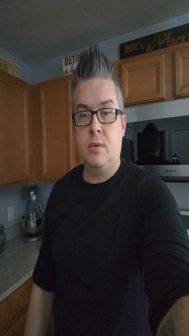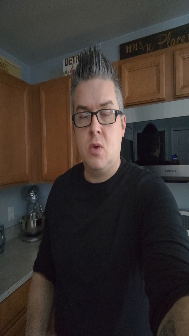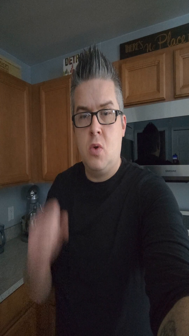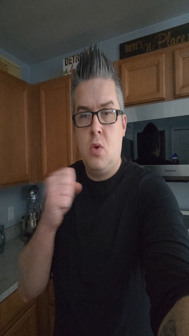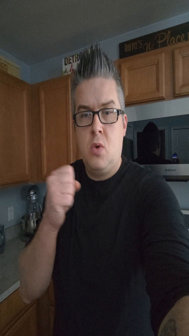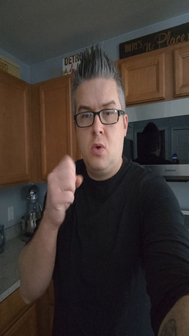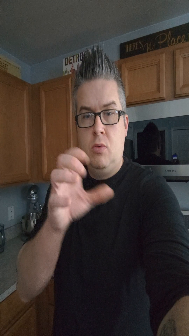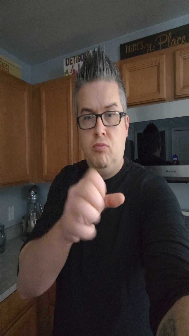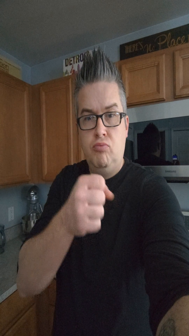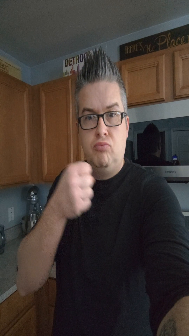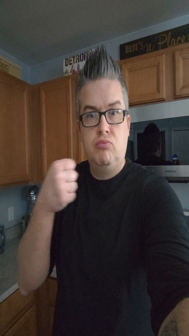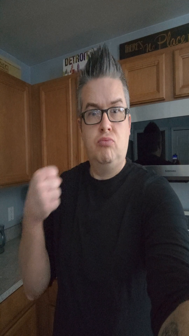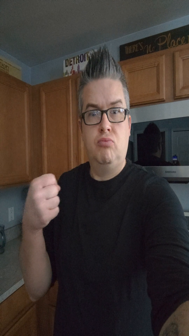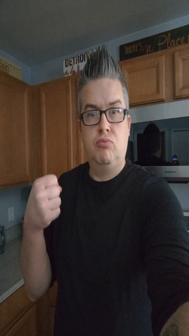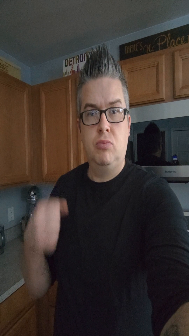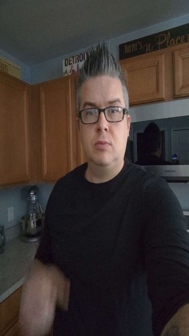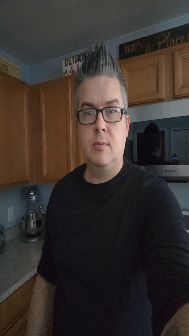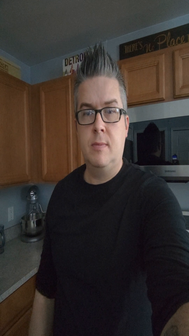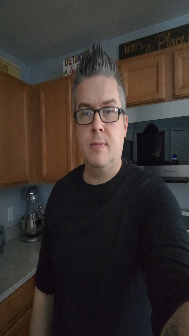refrigerator